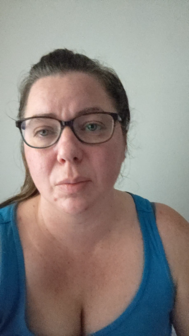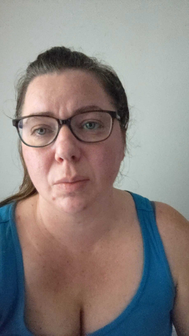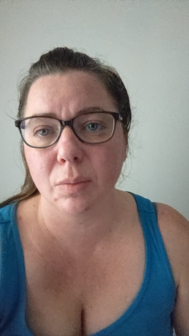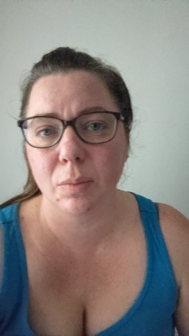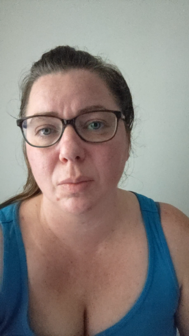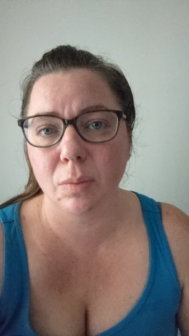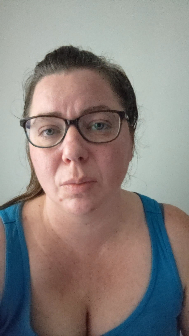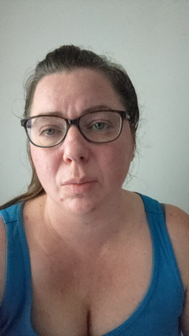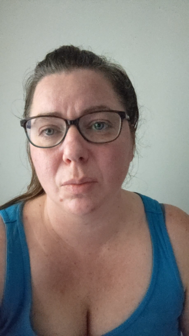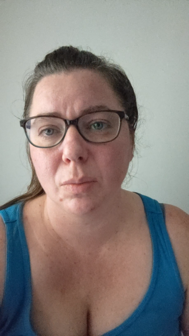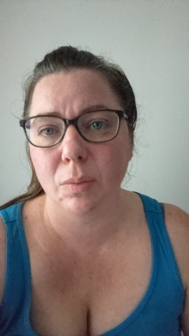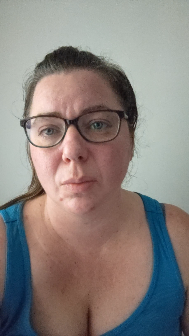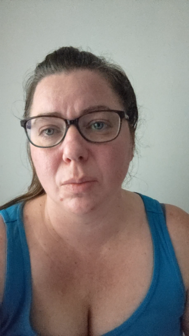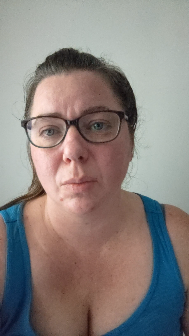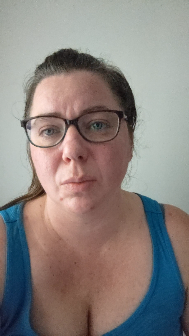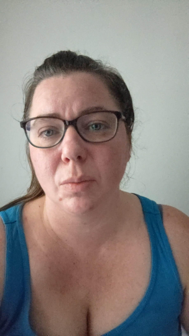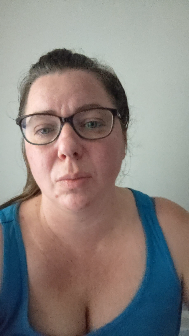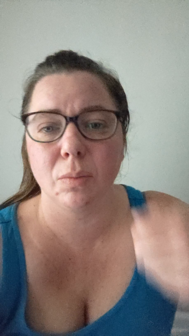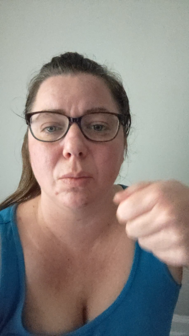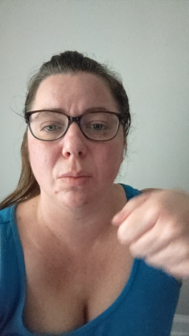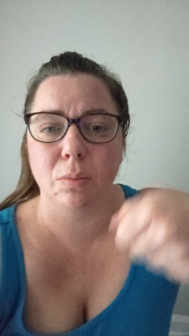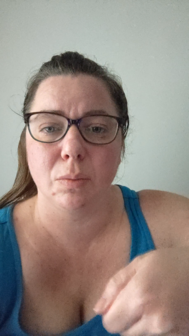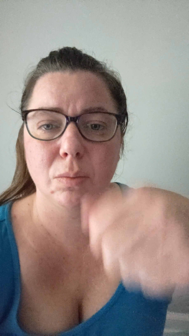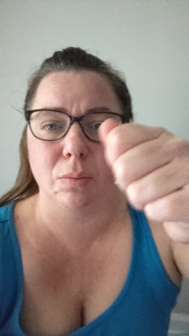shovel